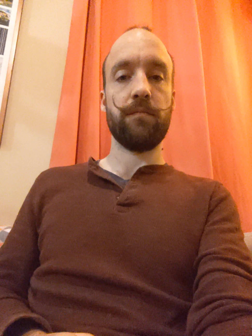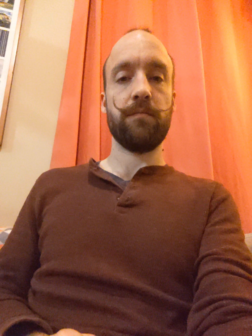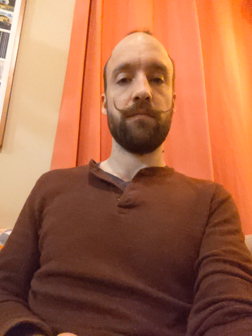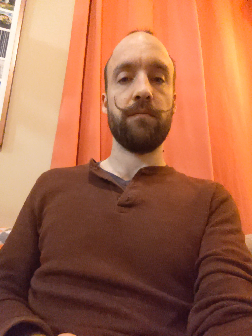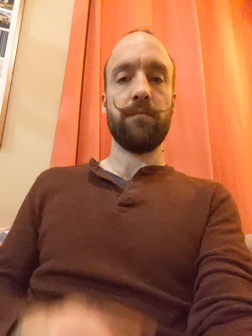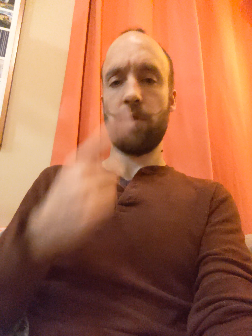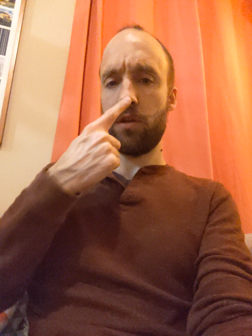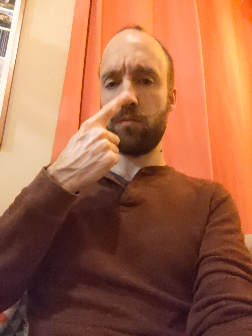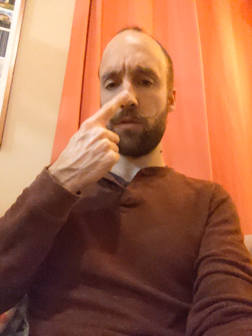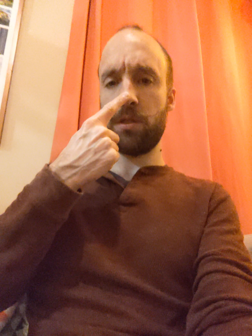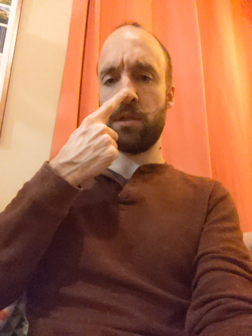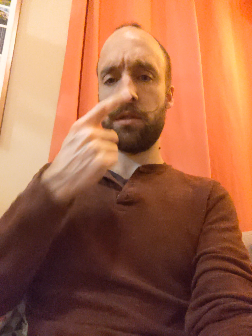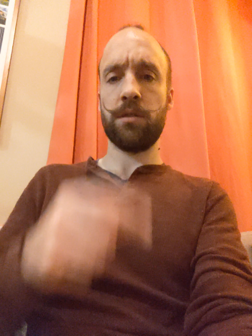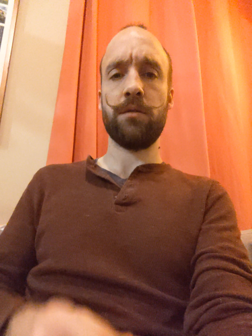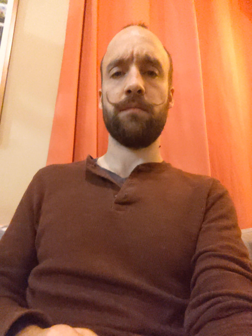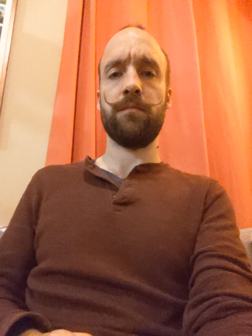nose